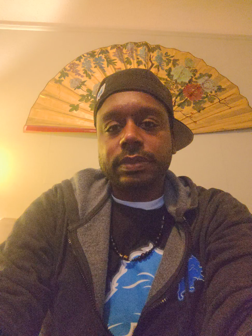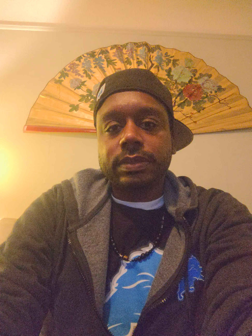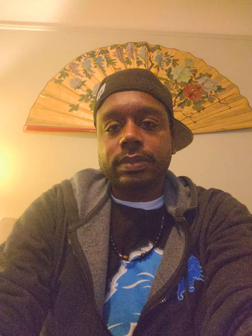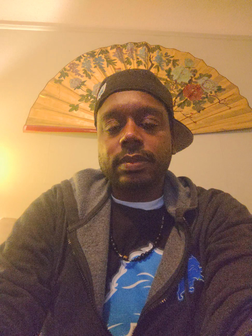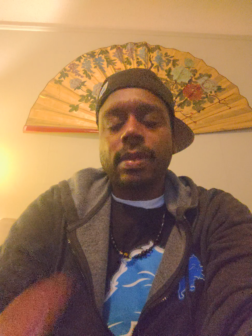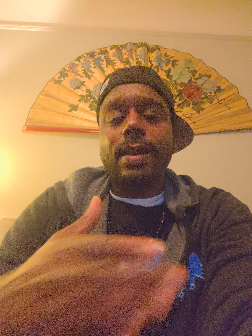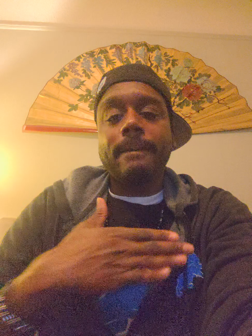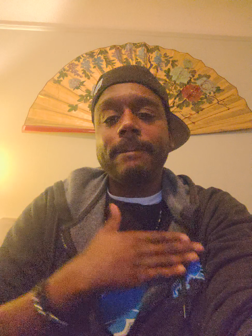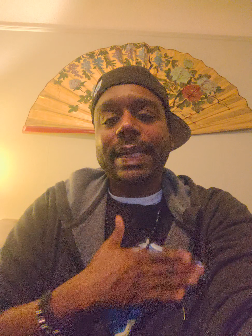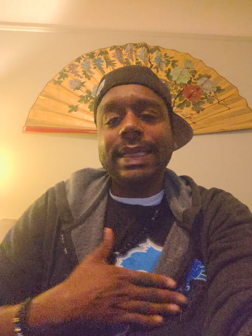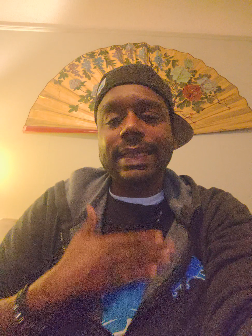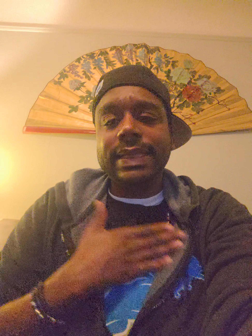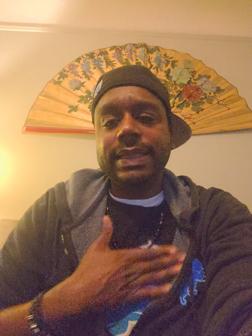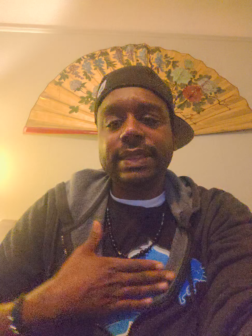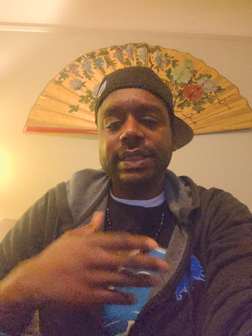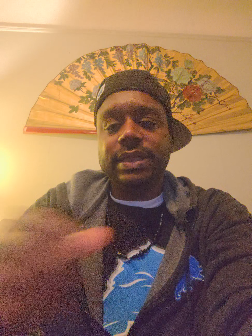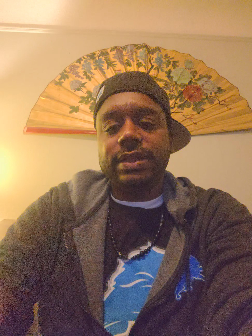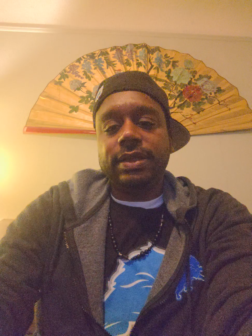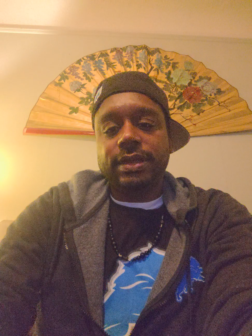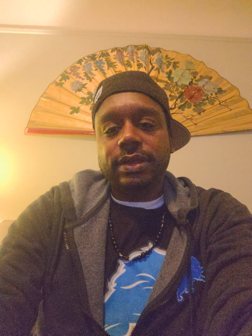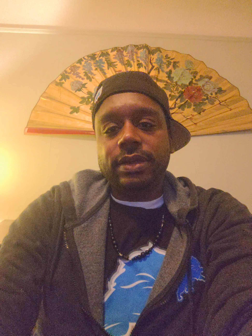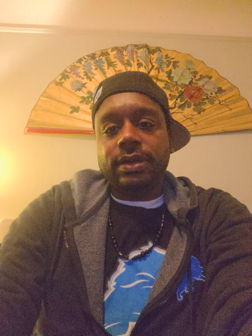please